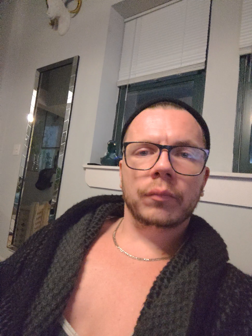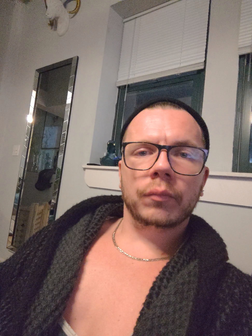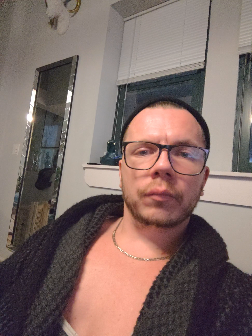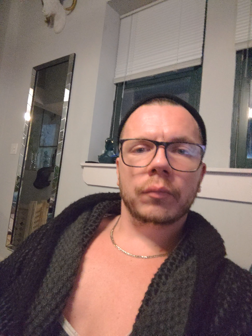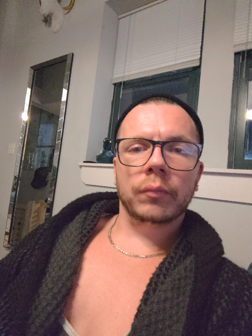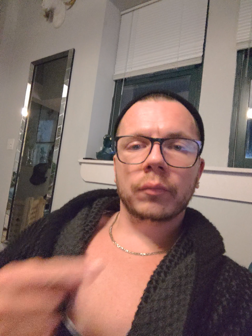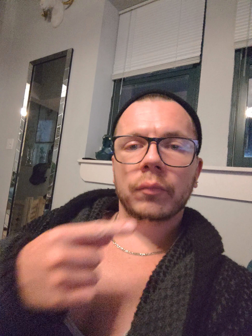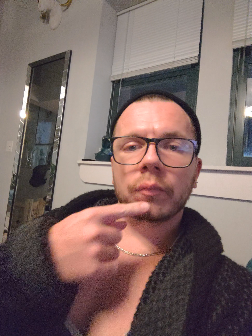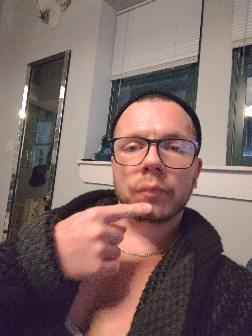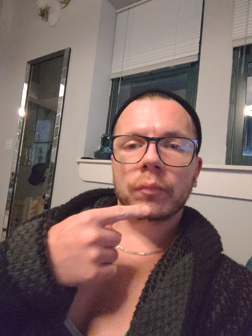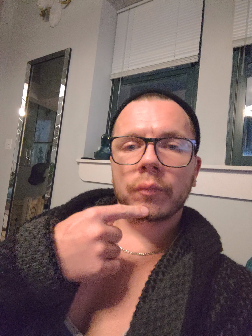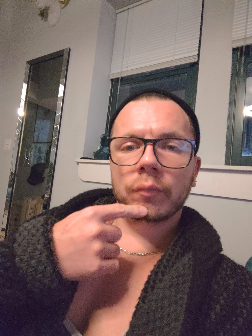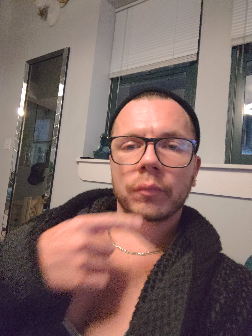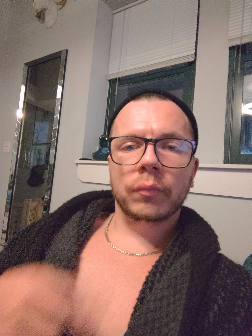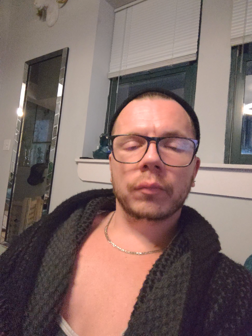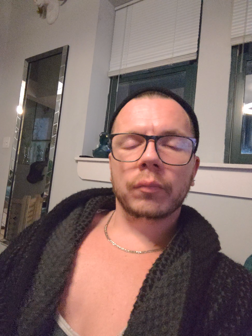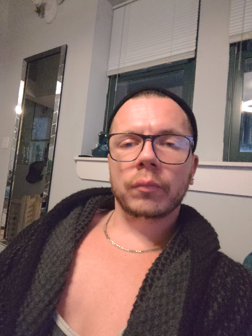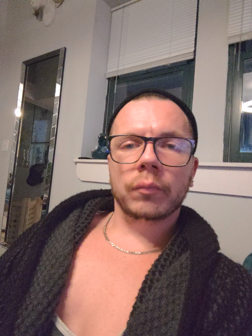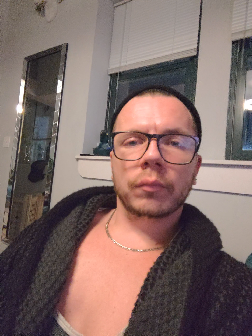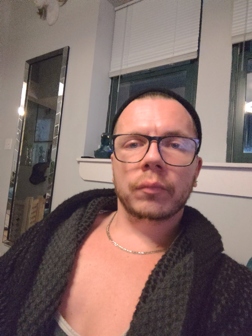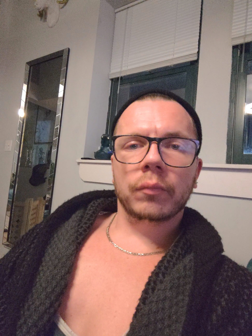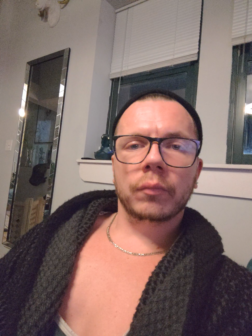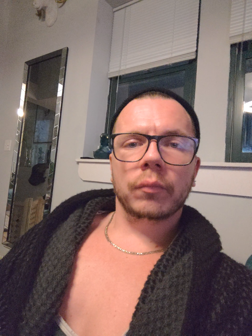say